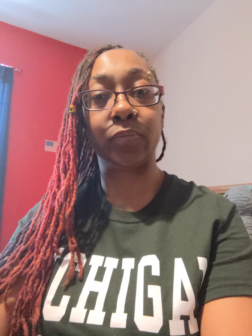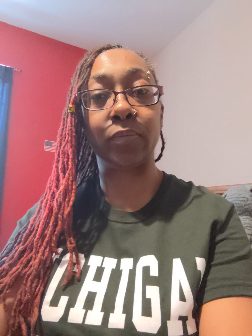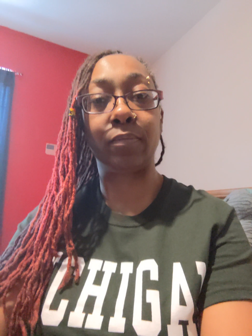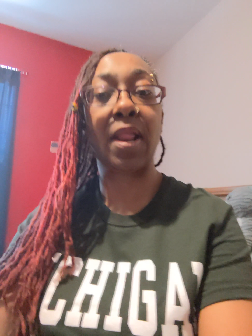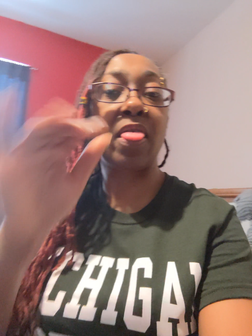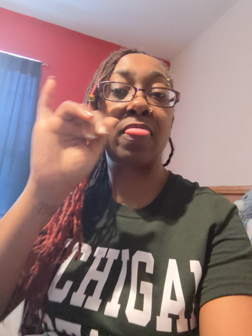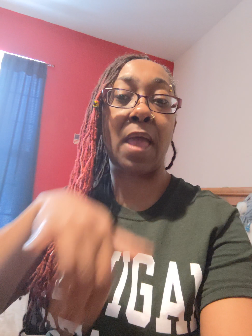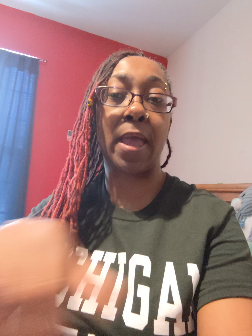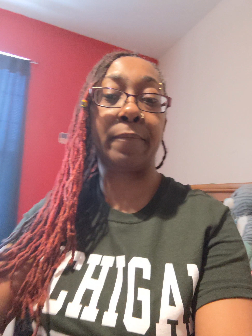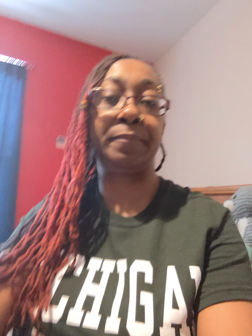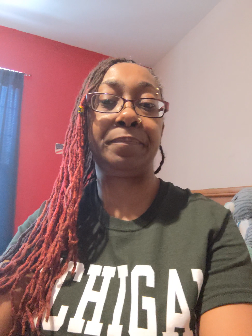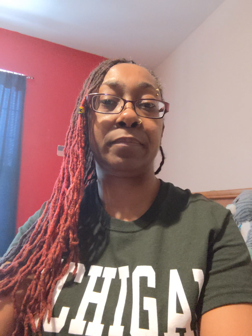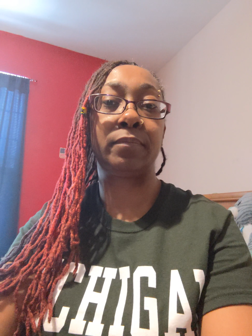that